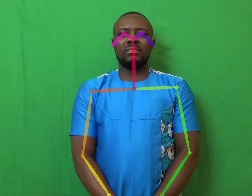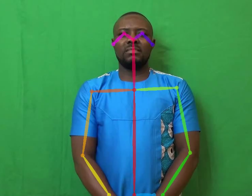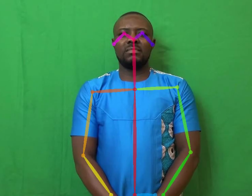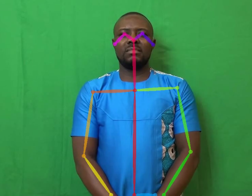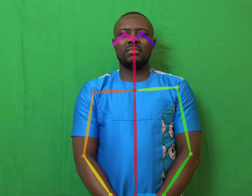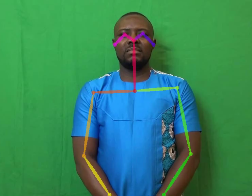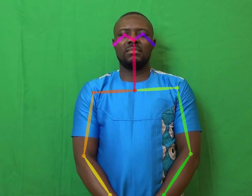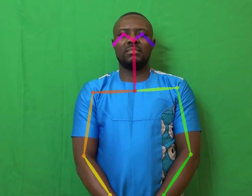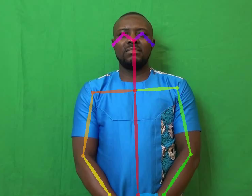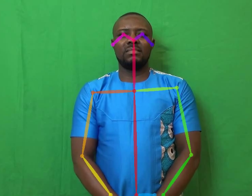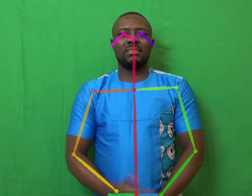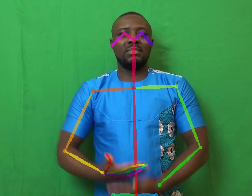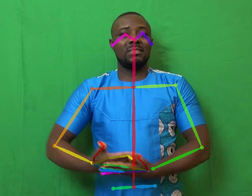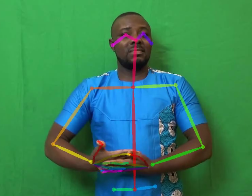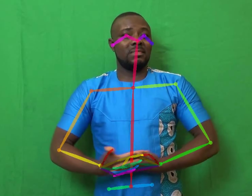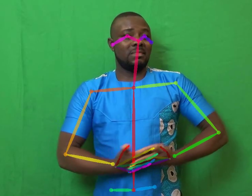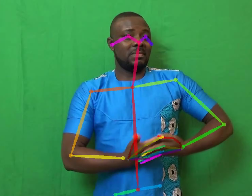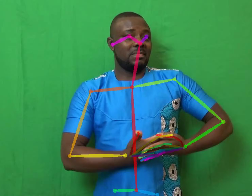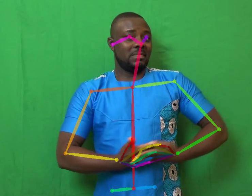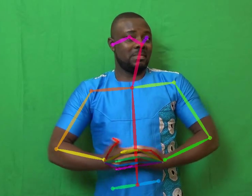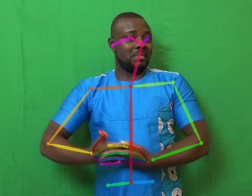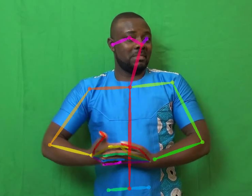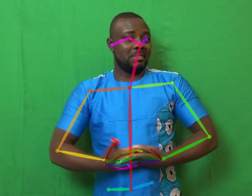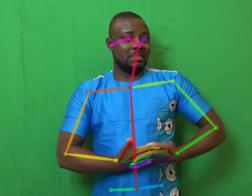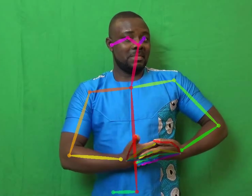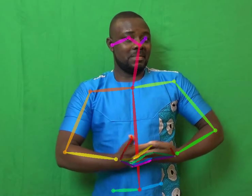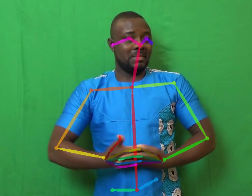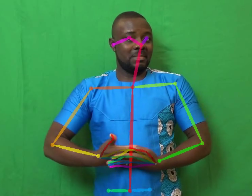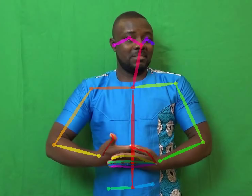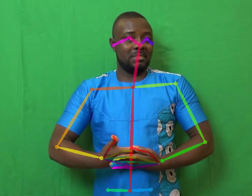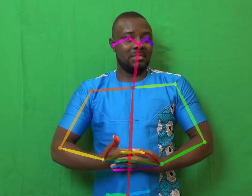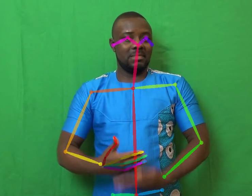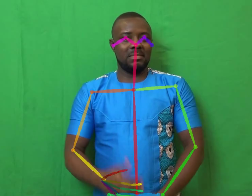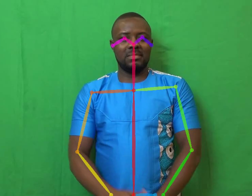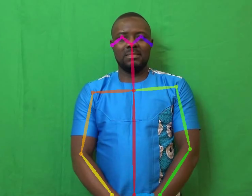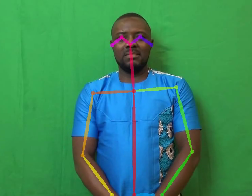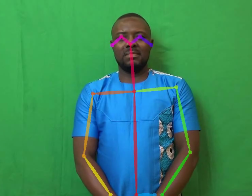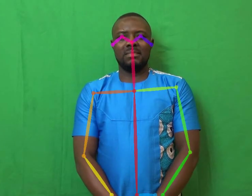baby